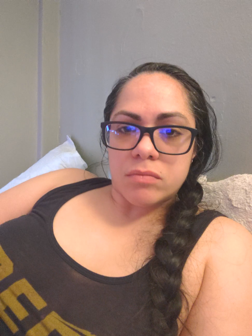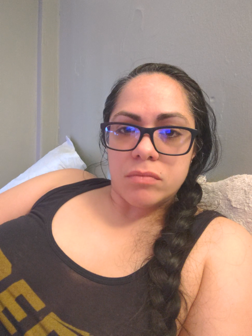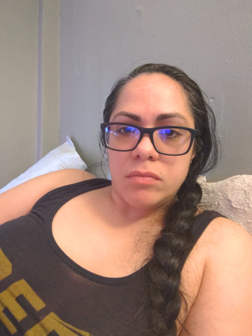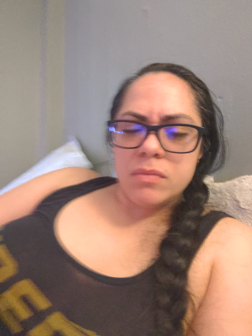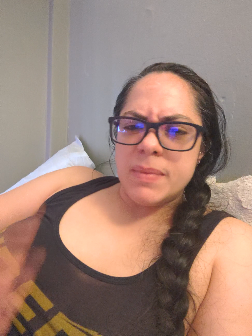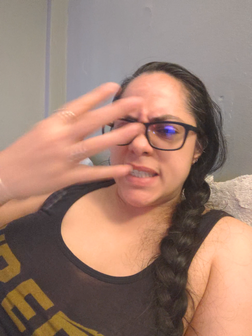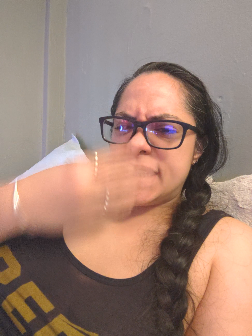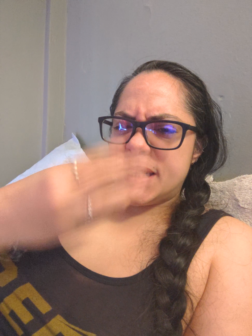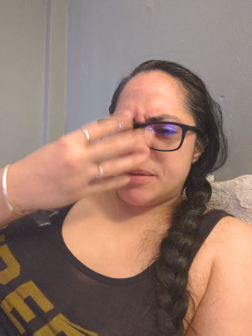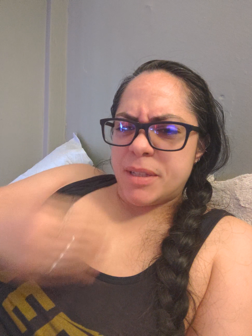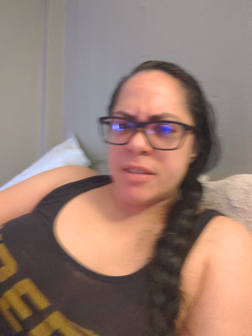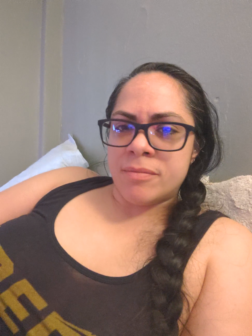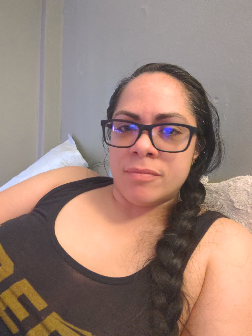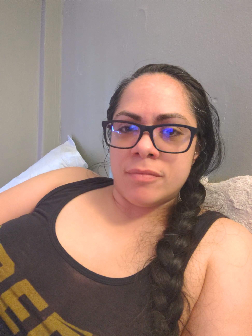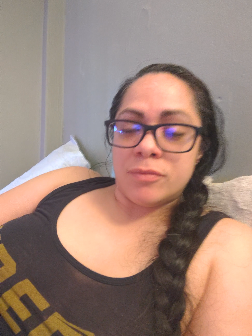sleepy